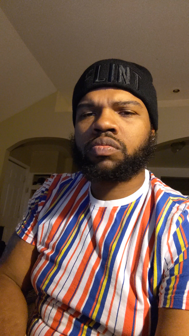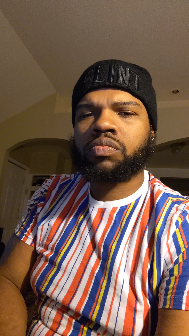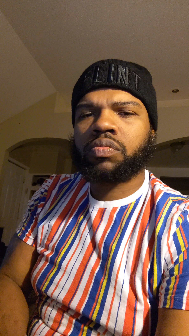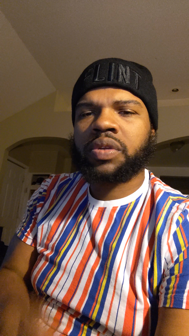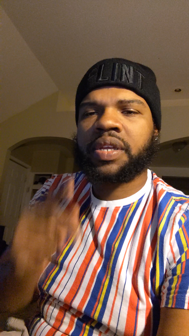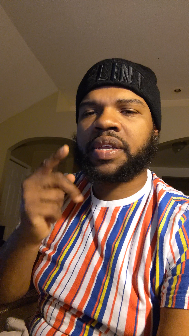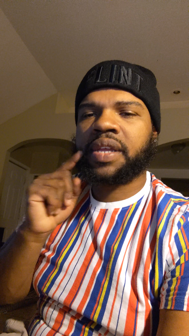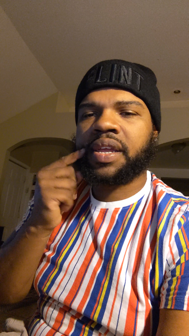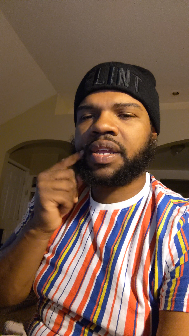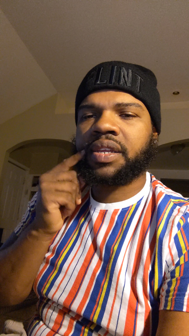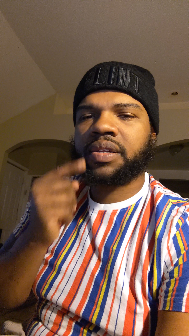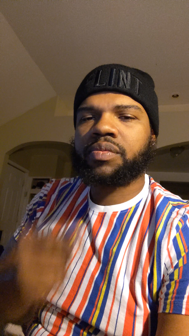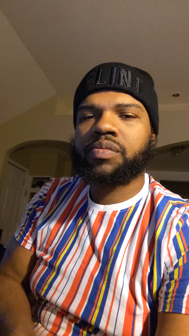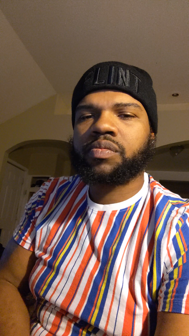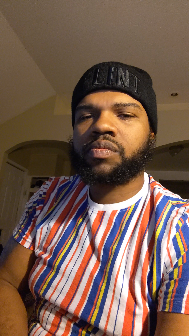candy